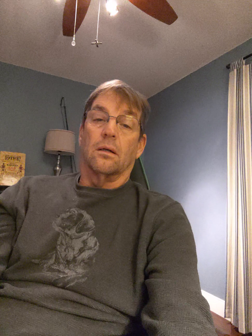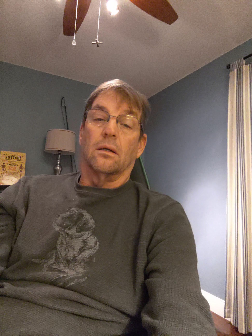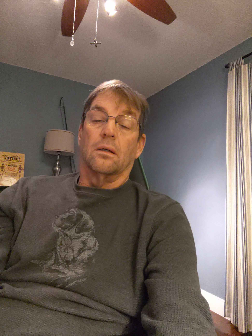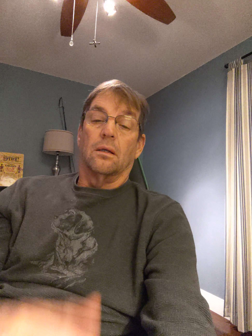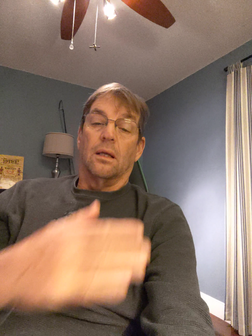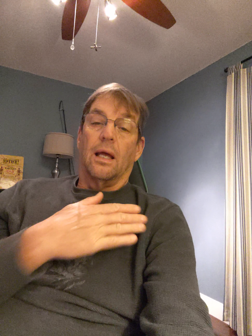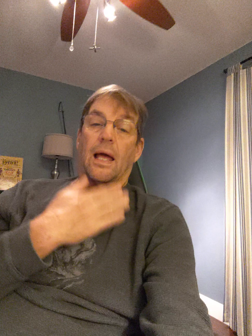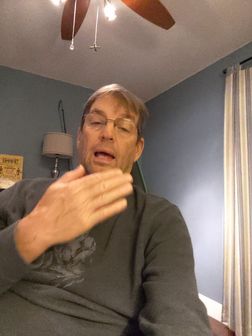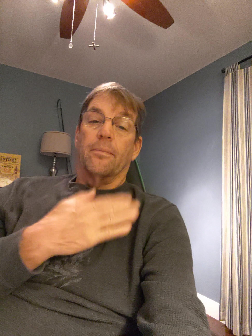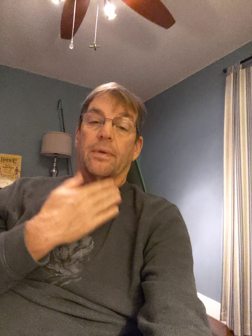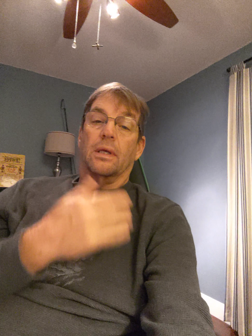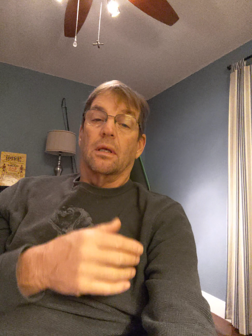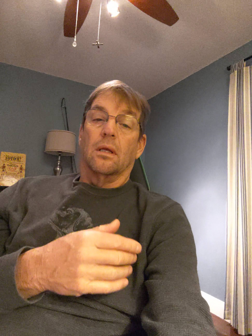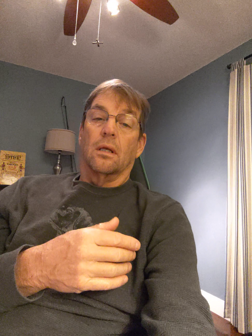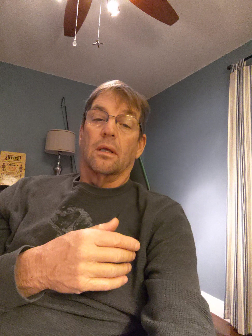happy